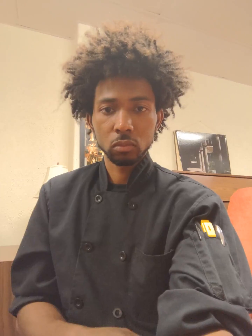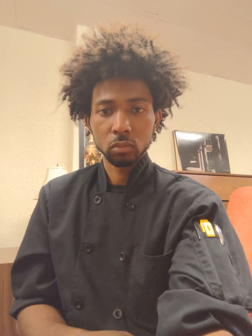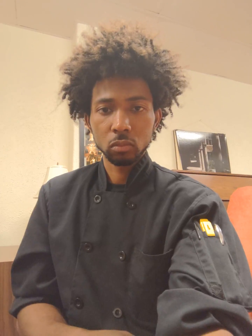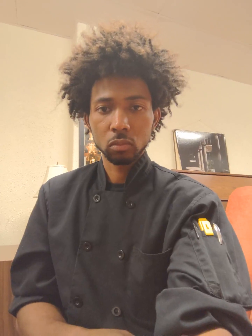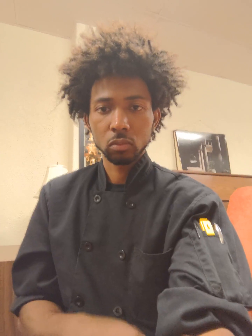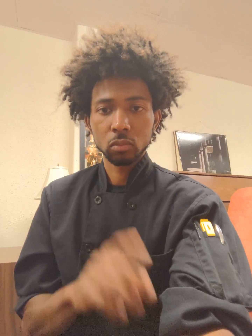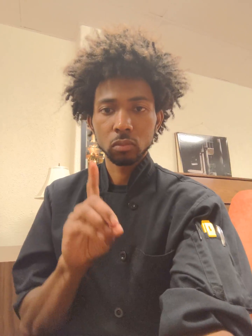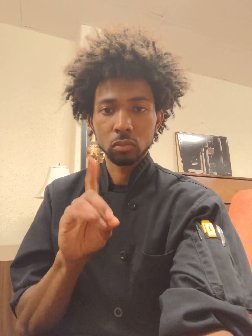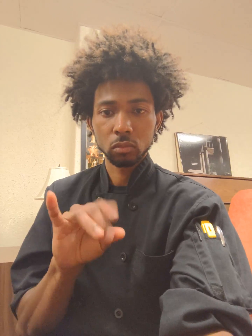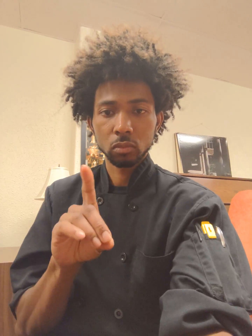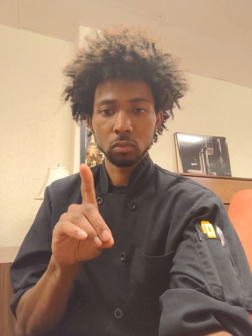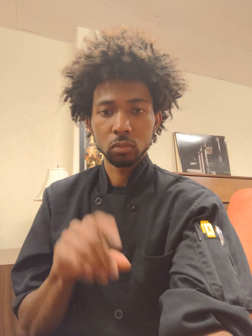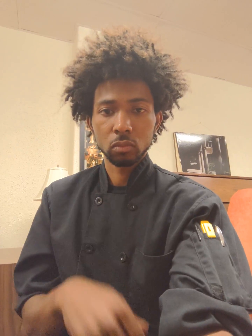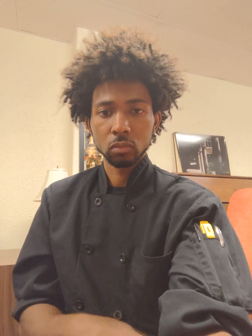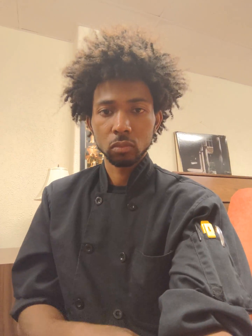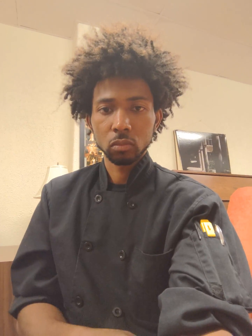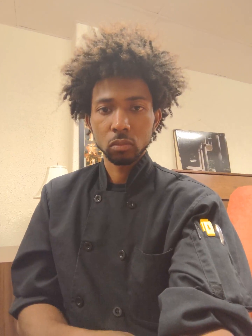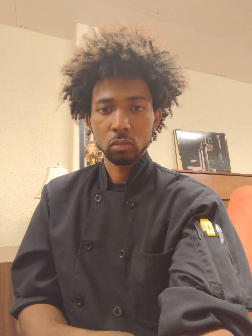did